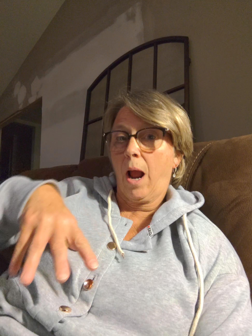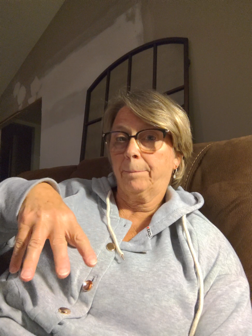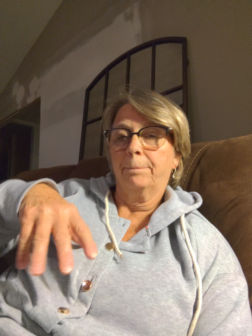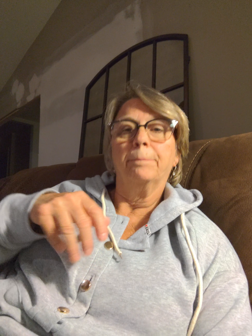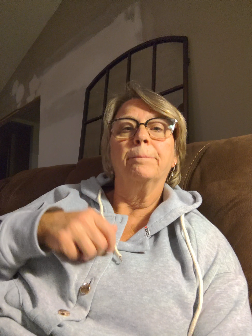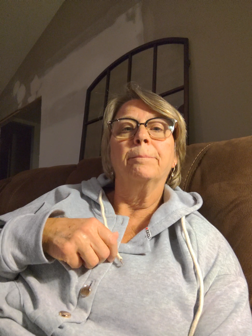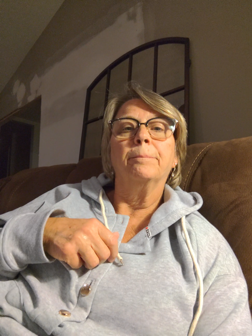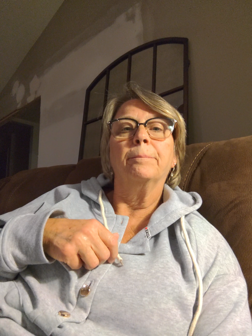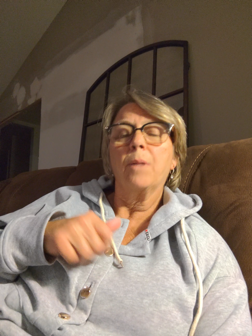drop